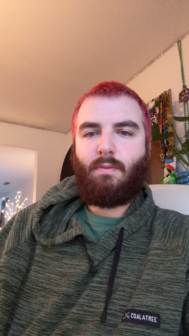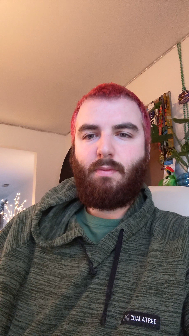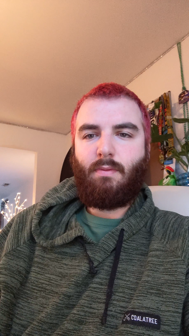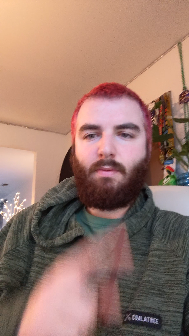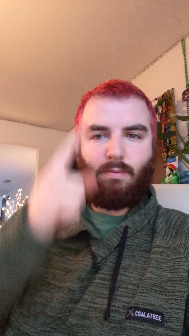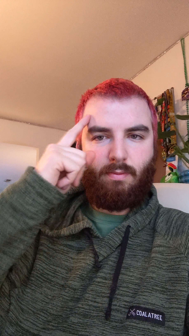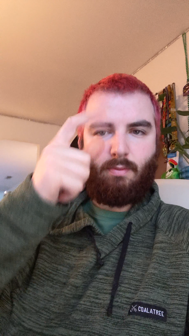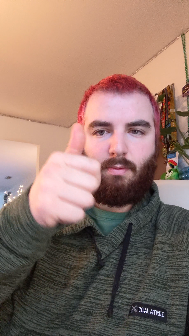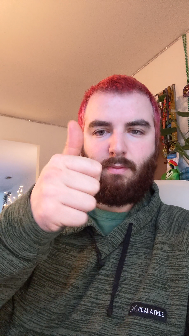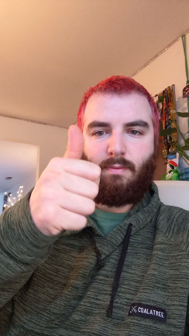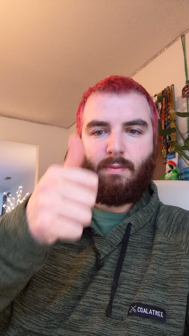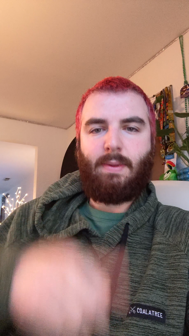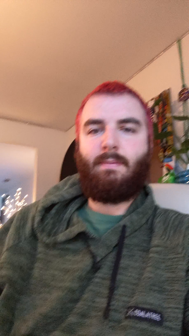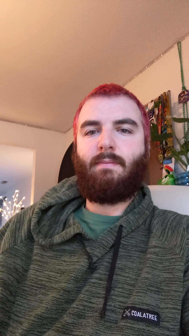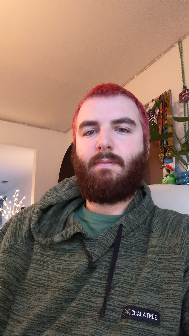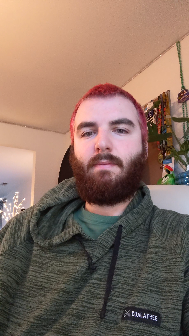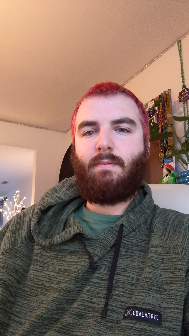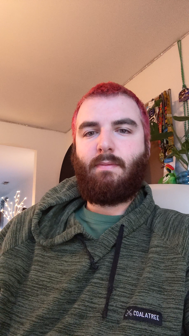dime